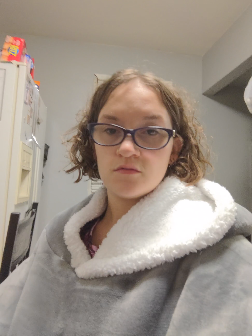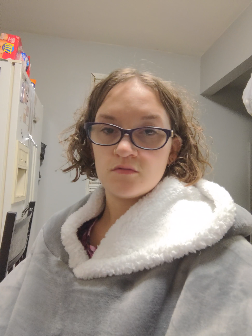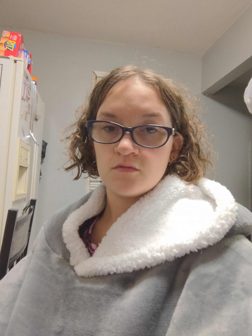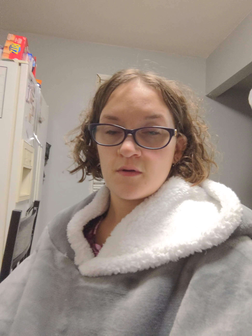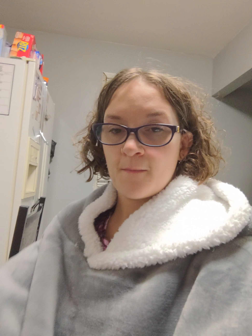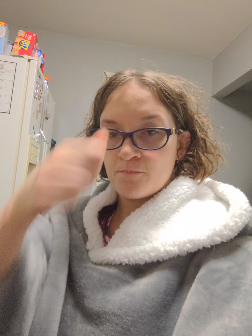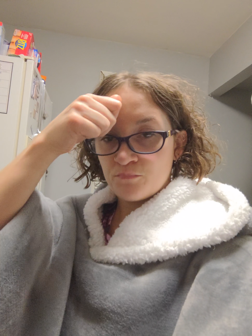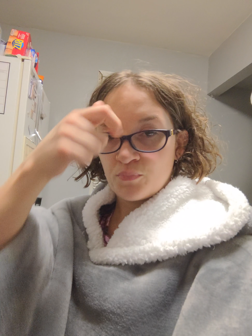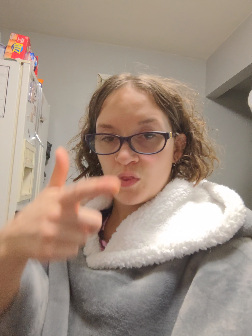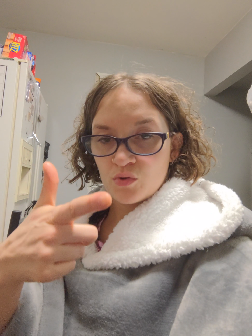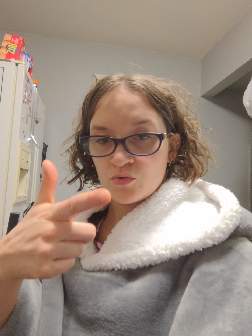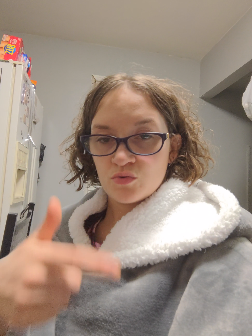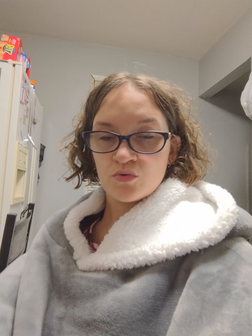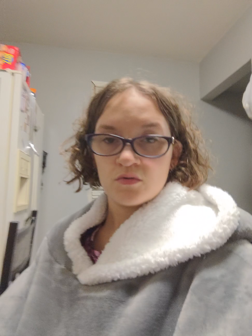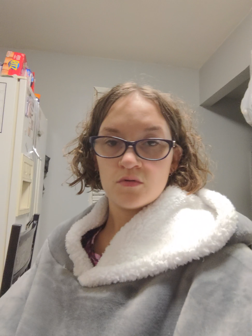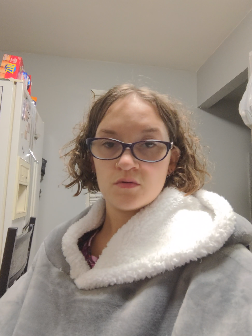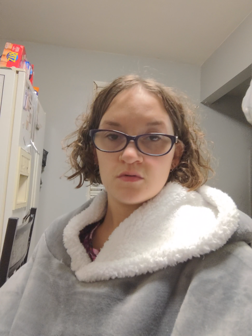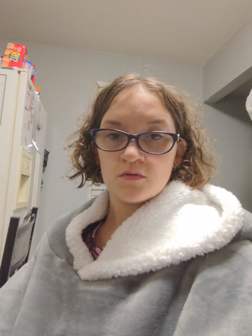brother